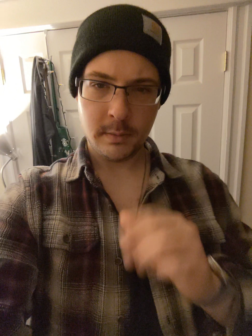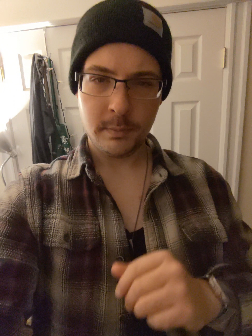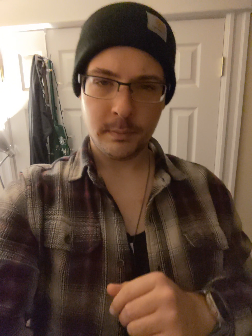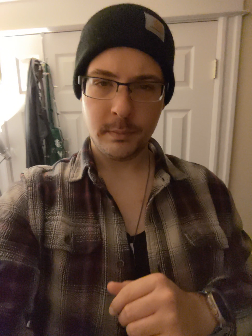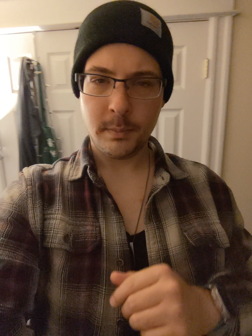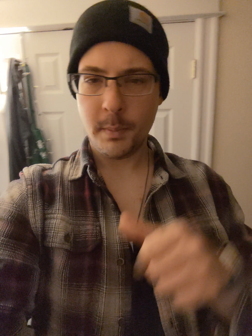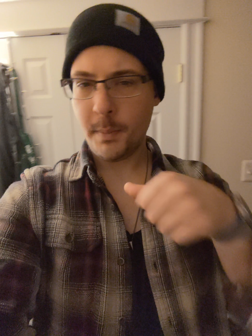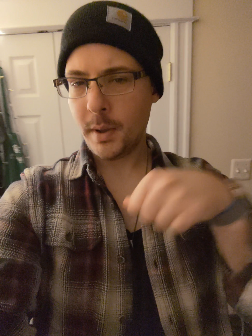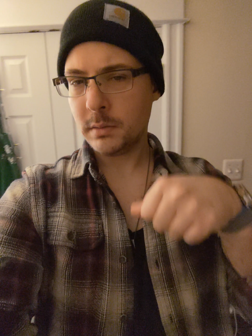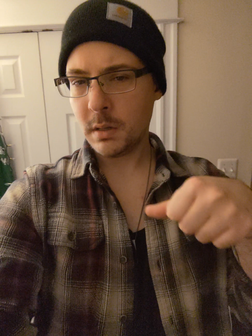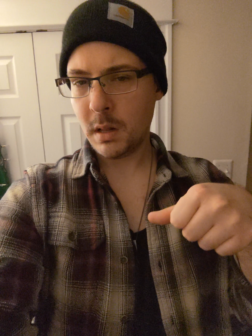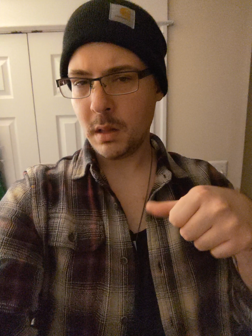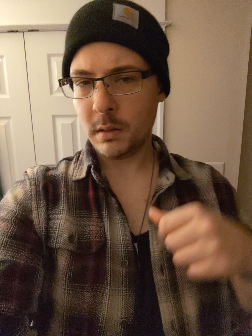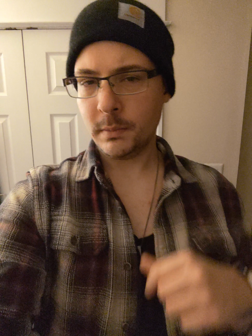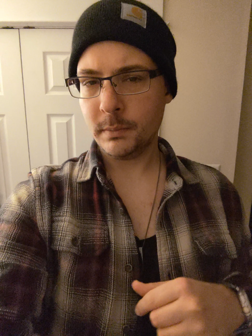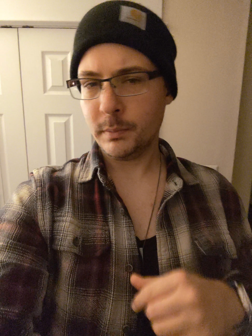puzzle